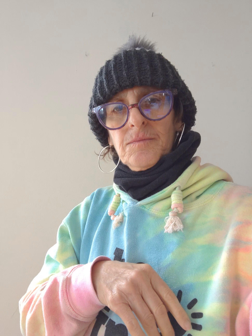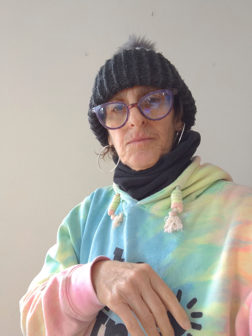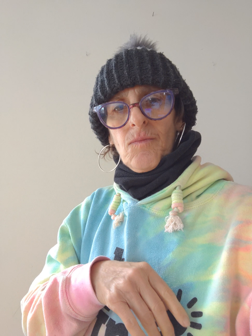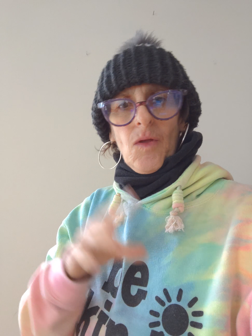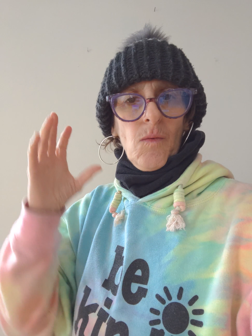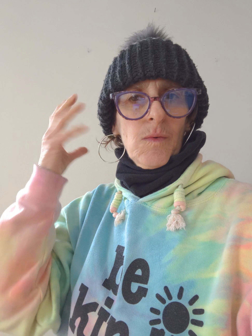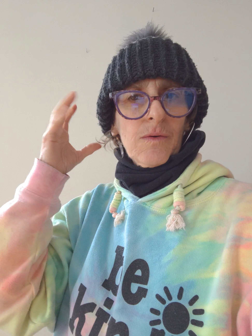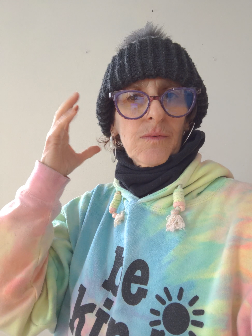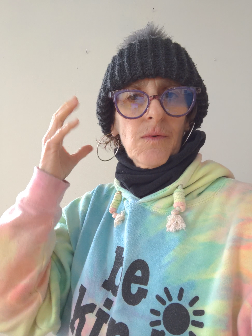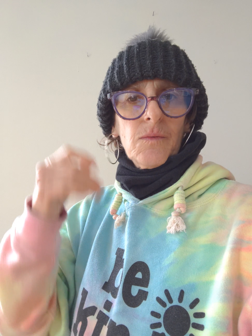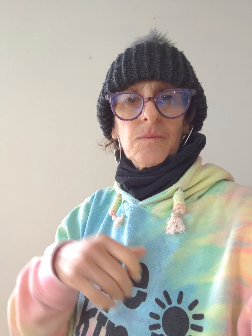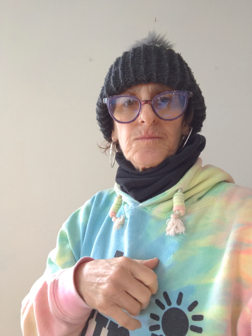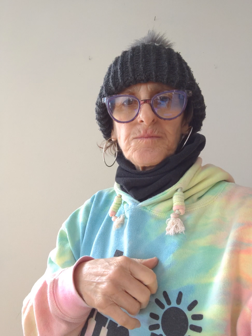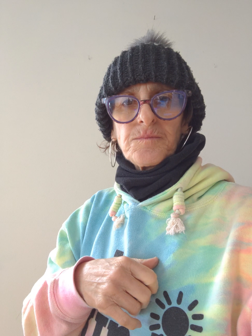radio